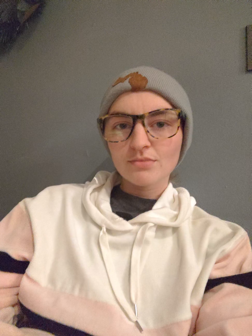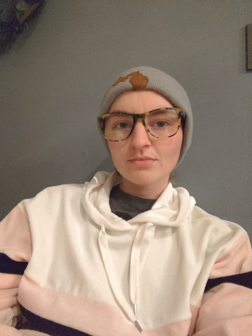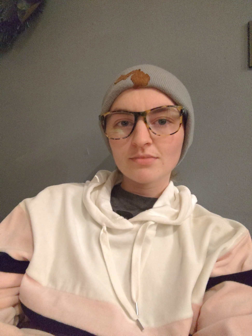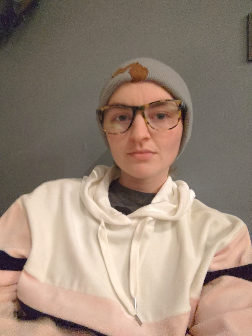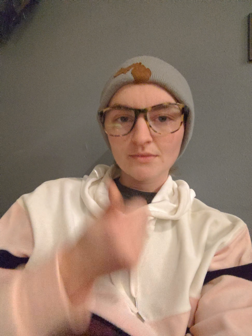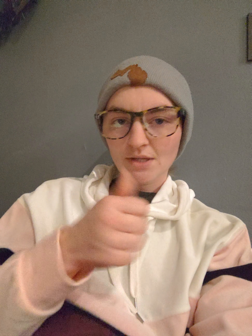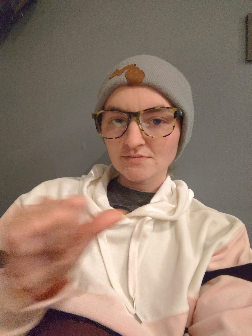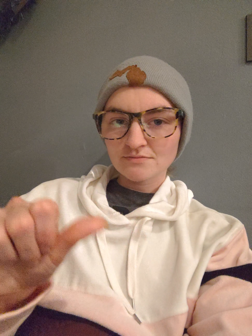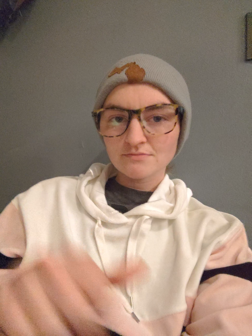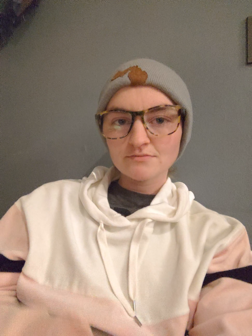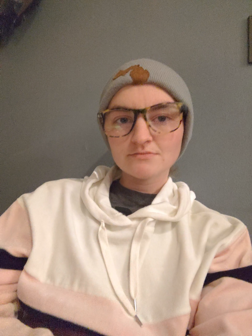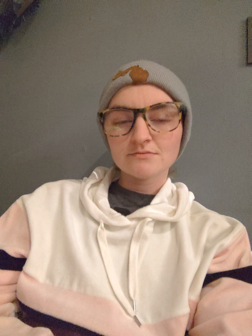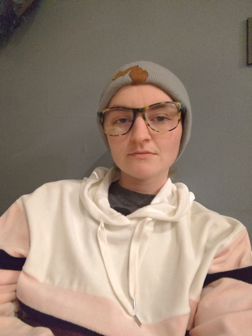any